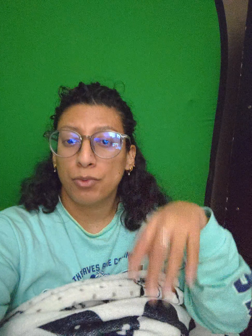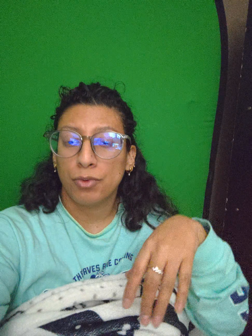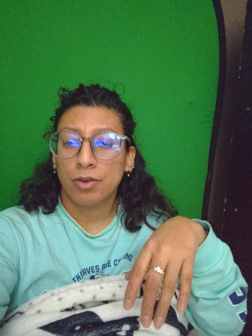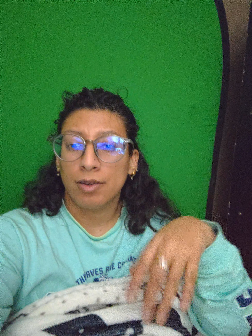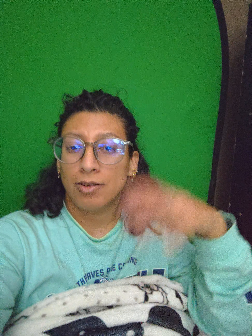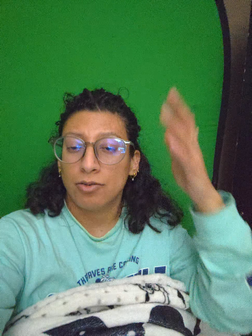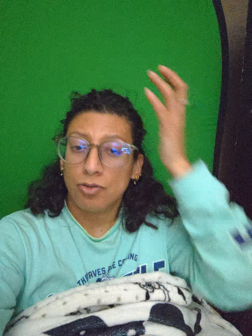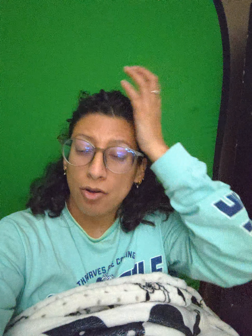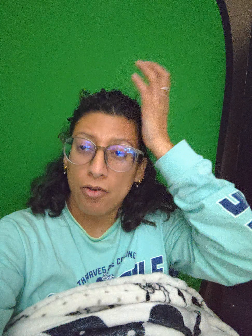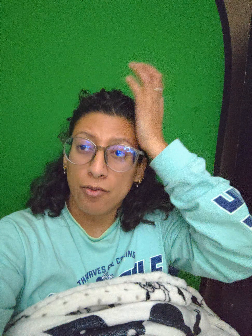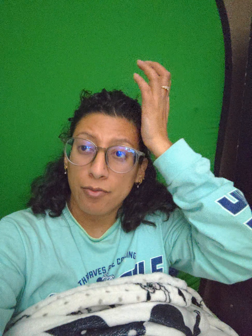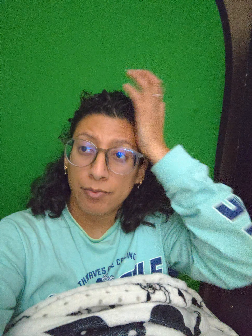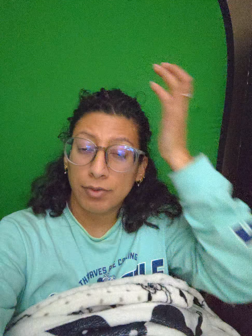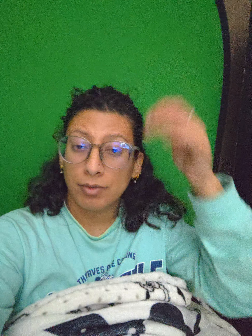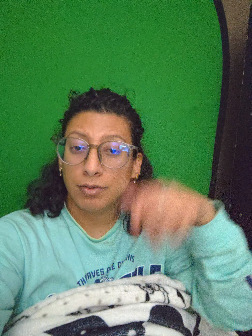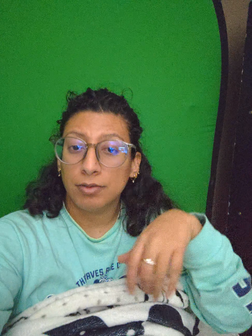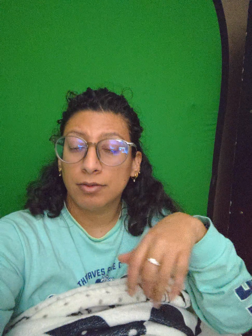garbage